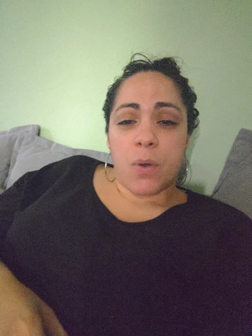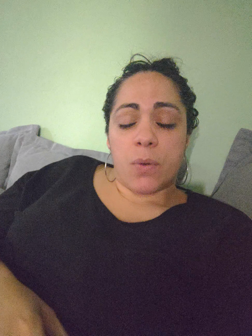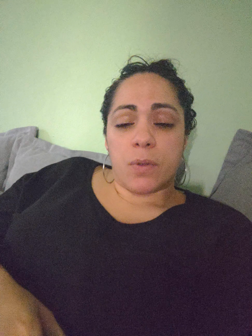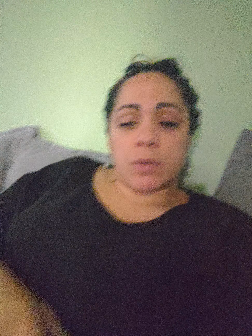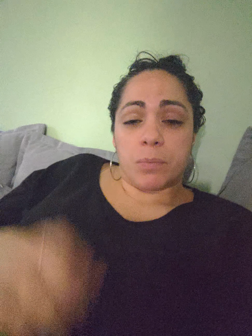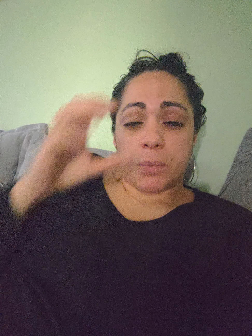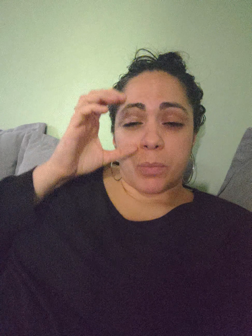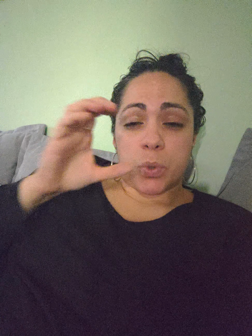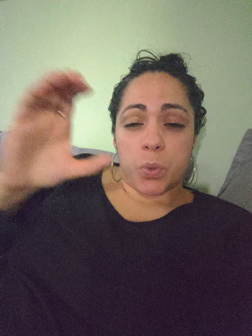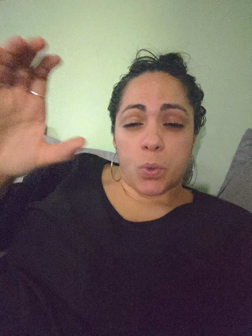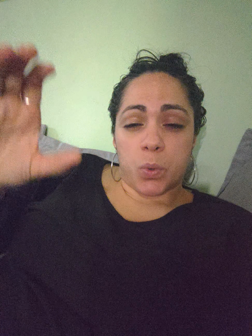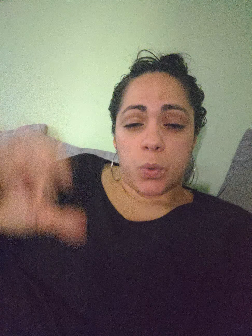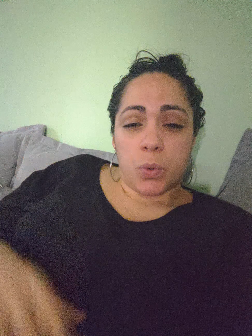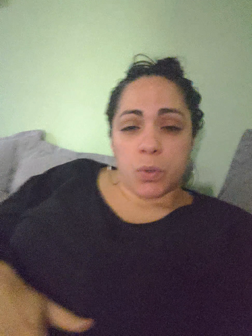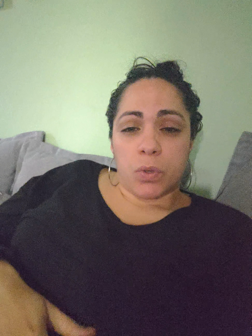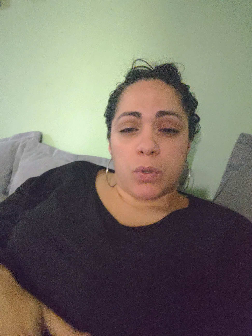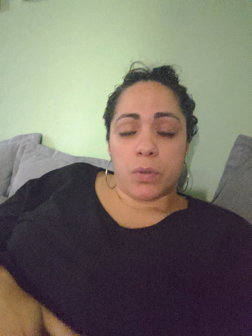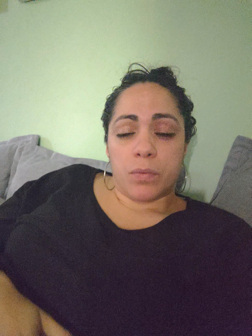moon